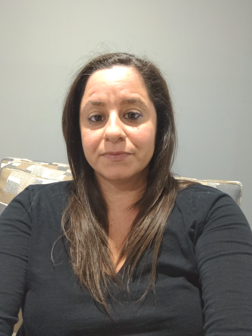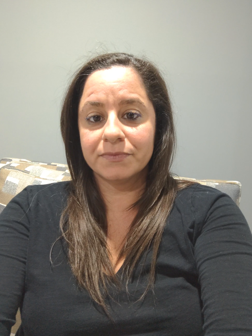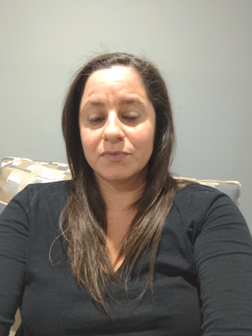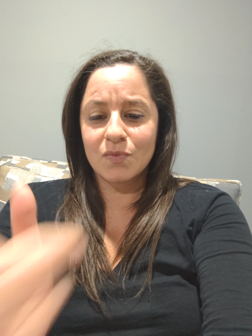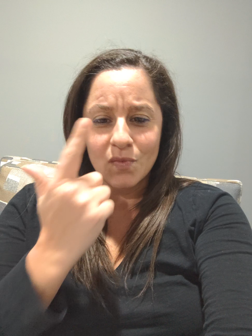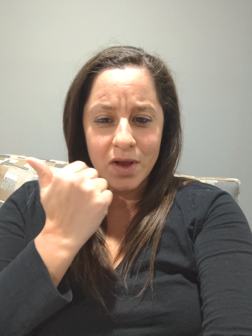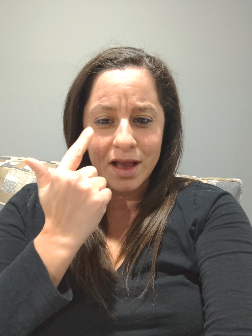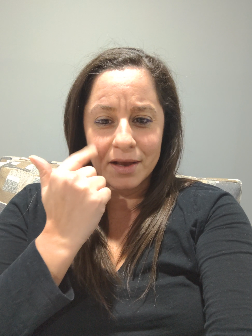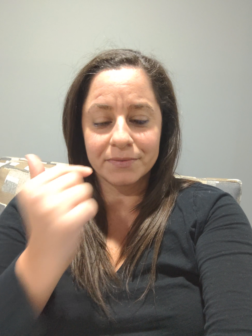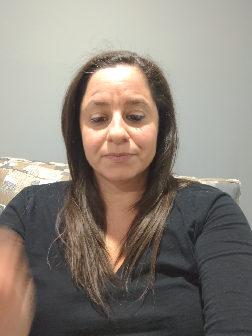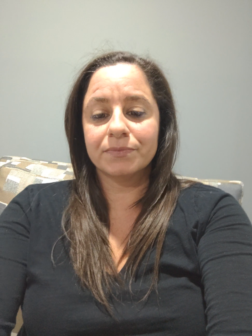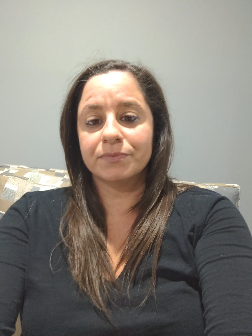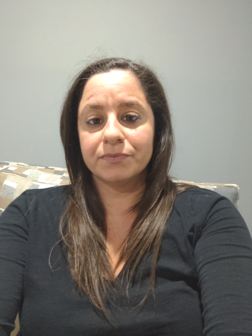cry